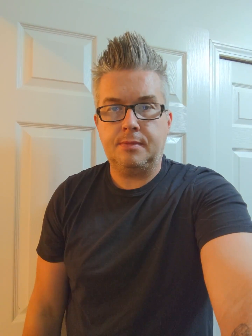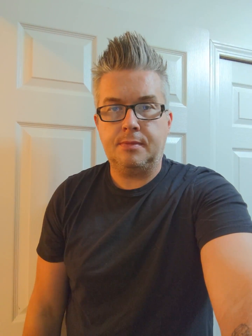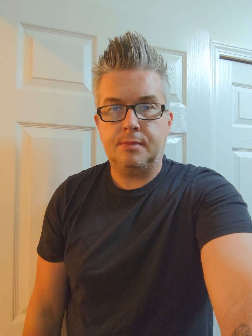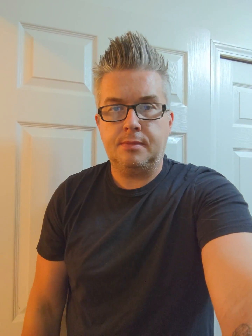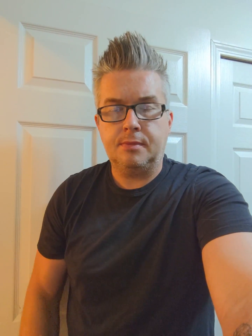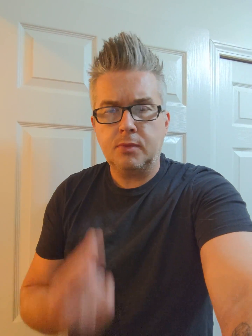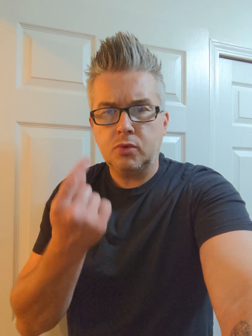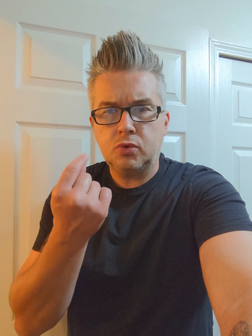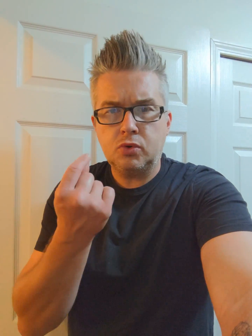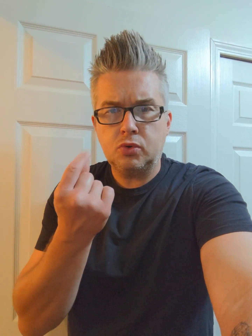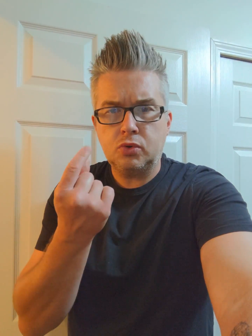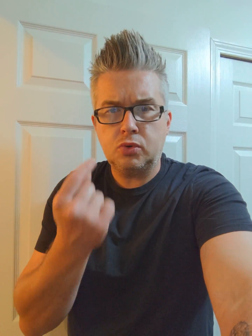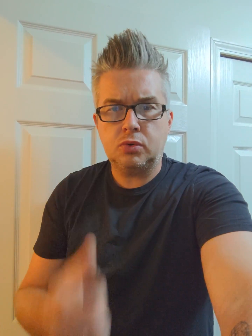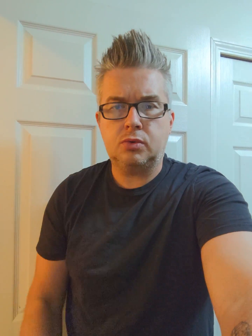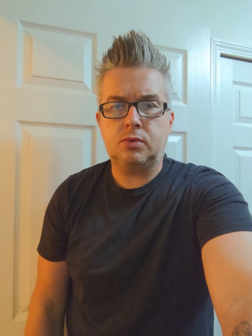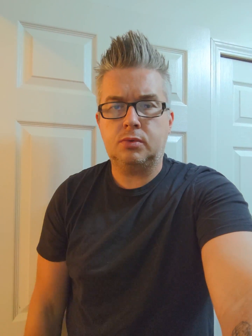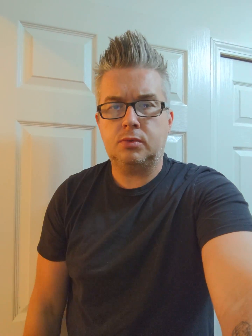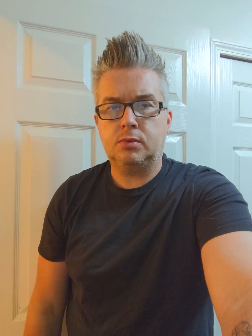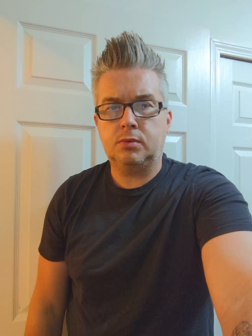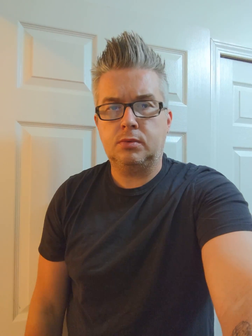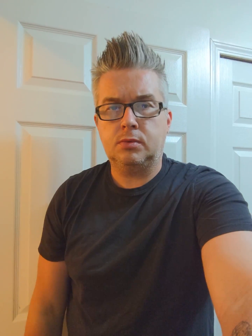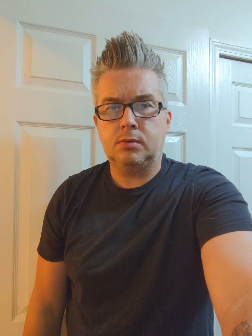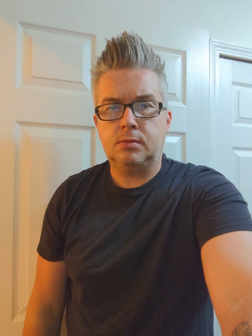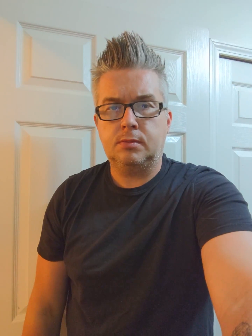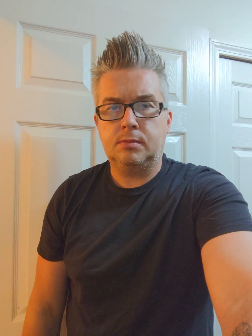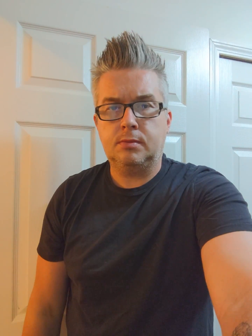do